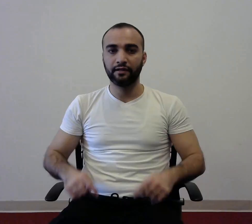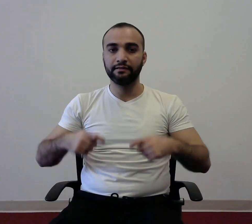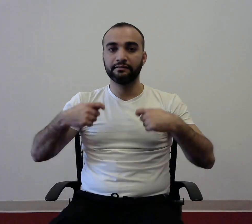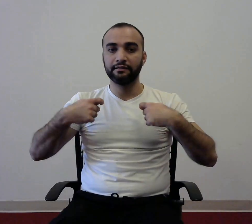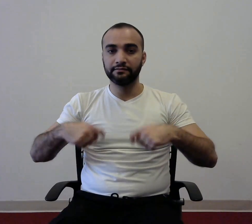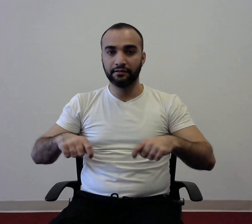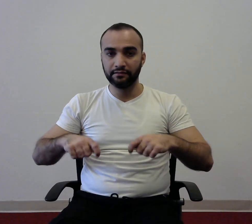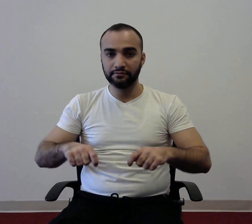satıcı